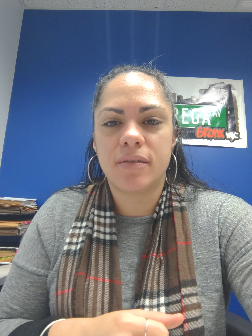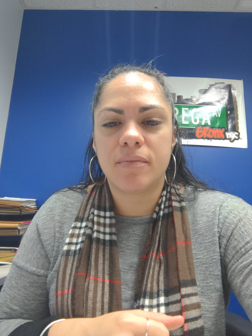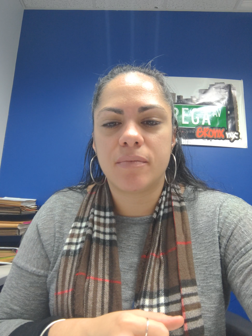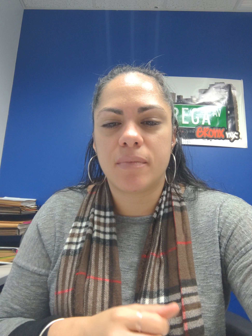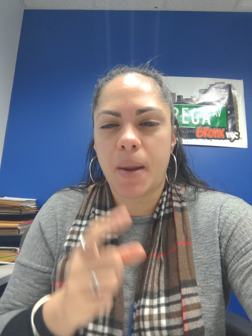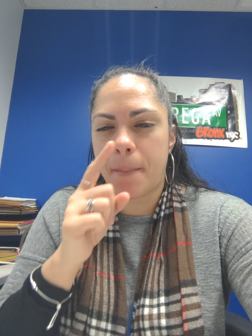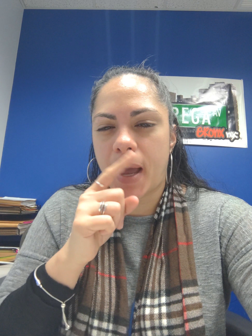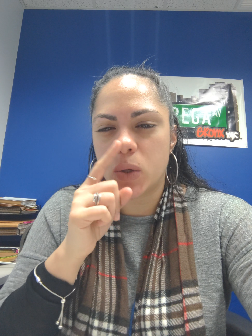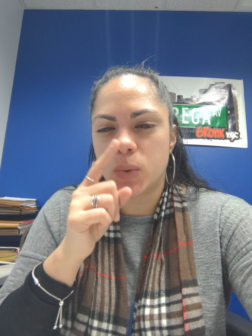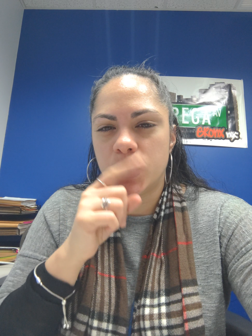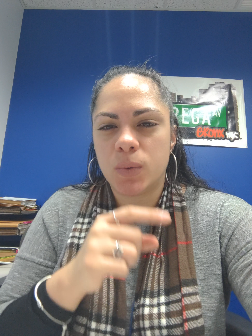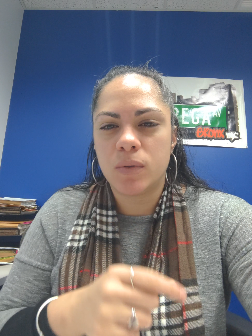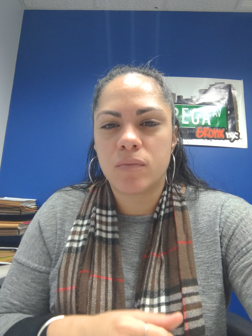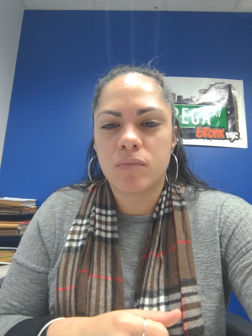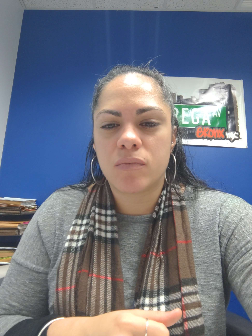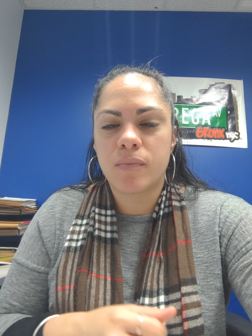mouse